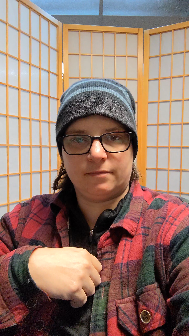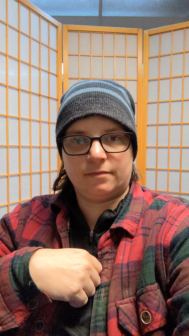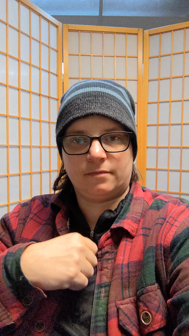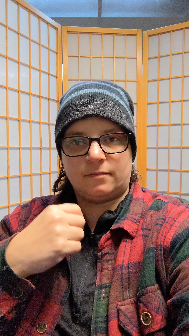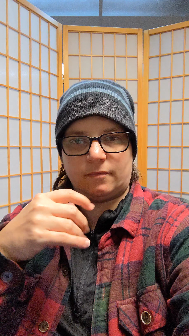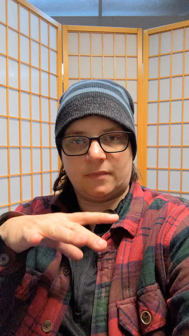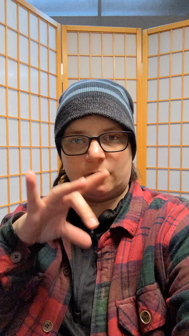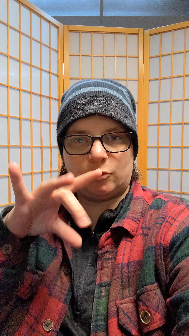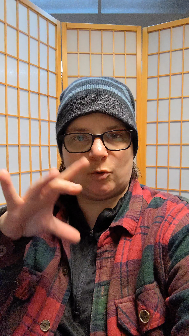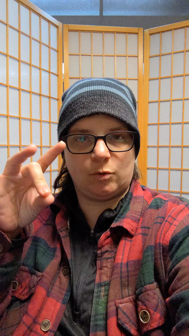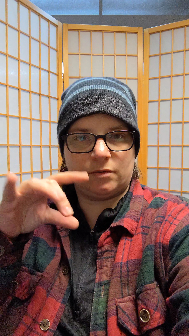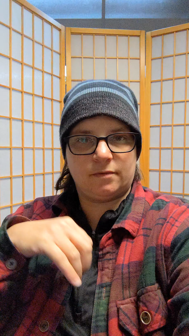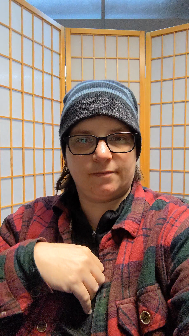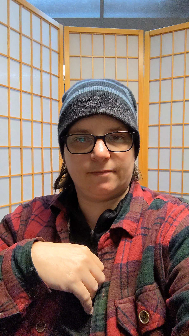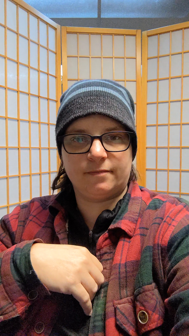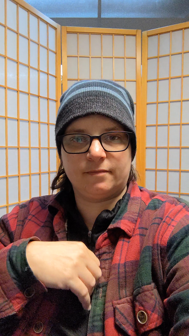choose